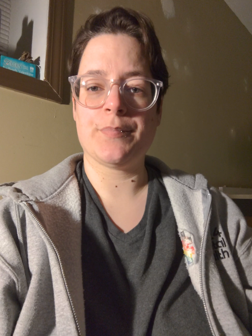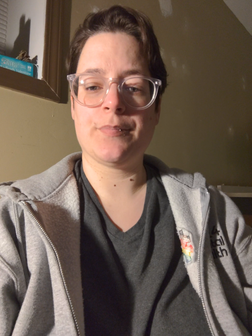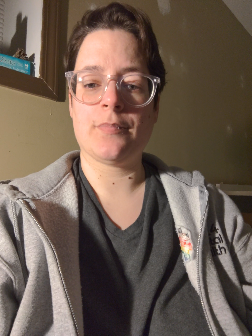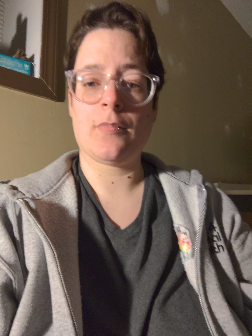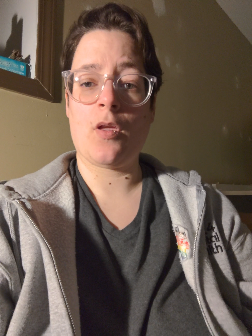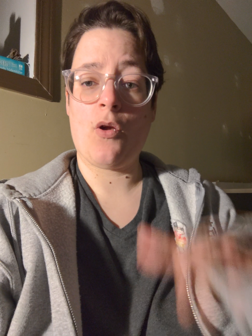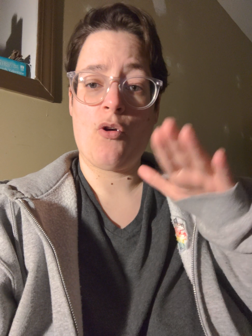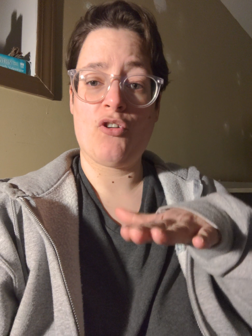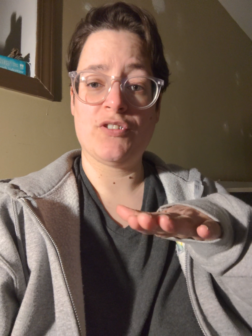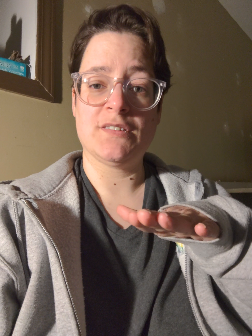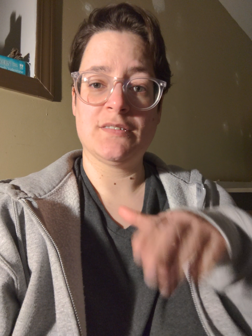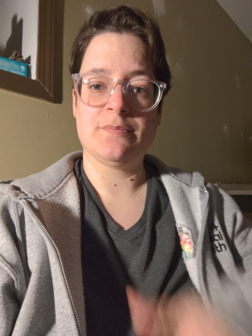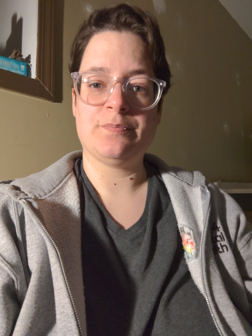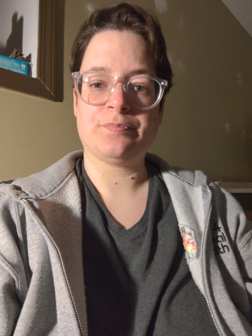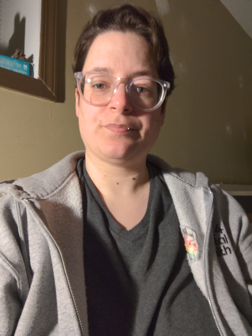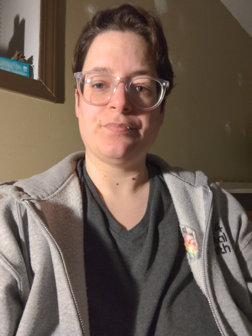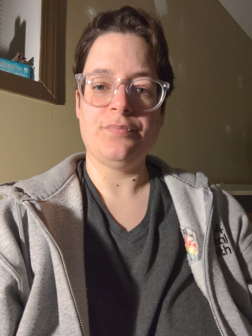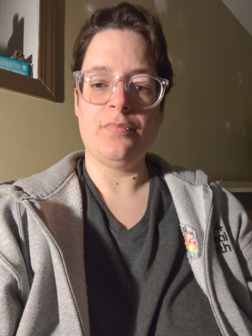on